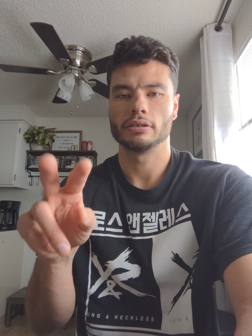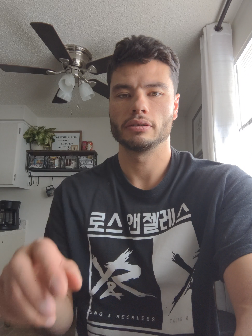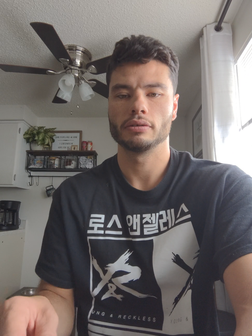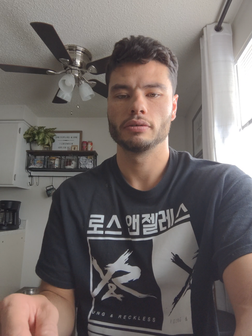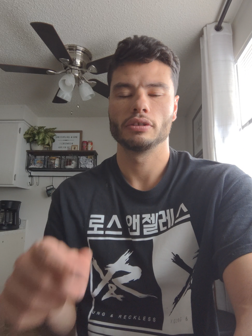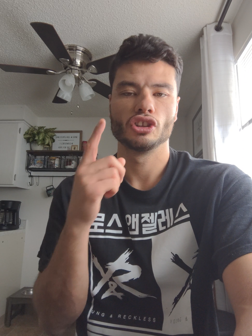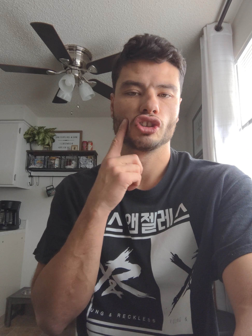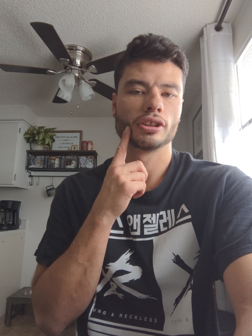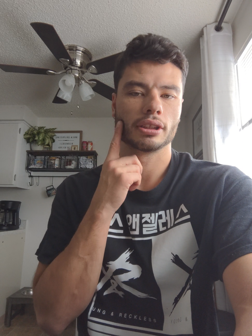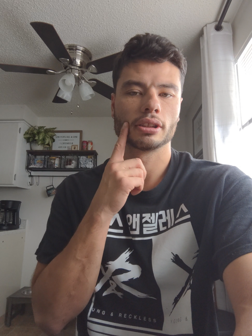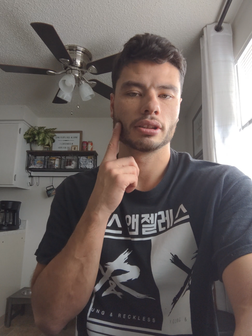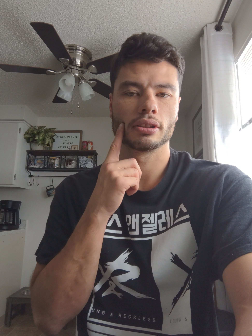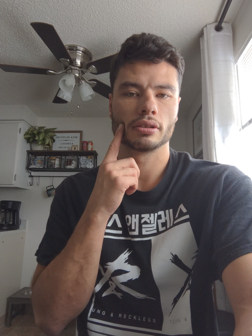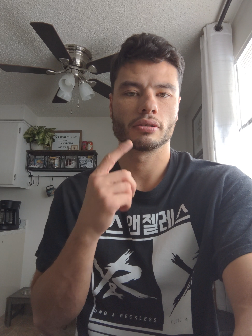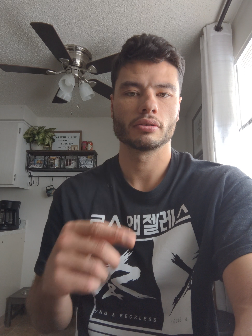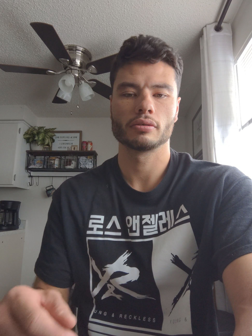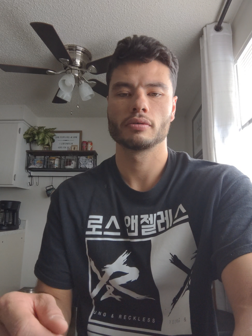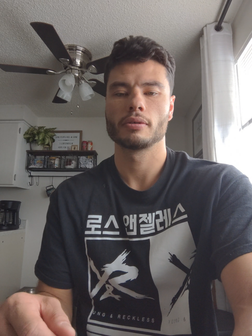cheek